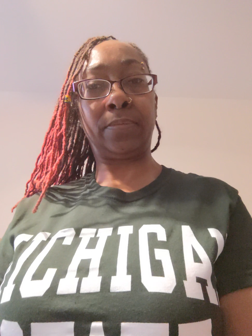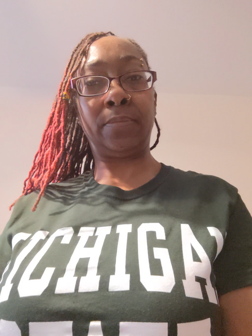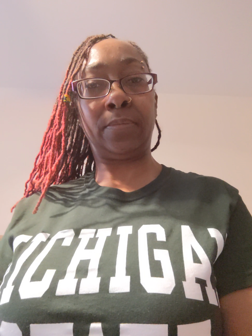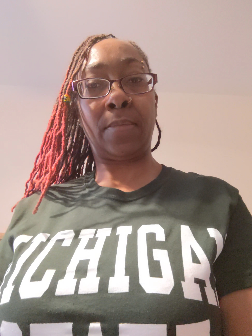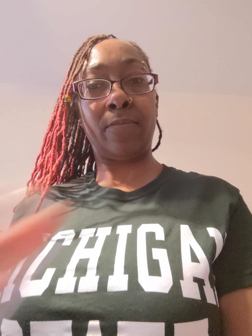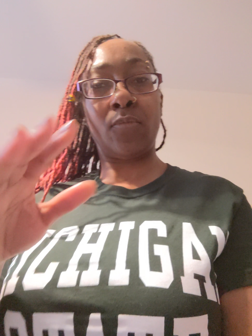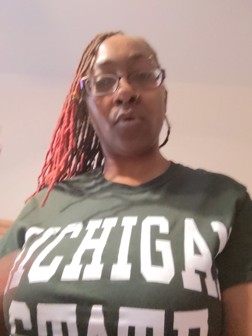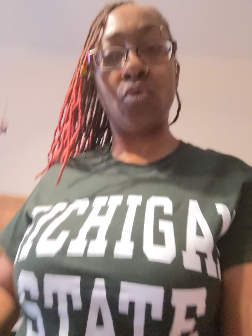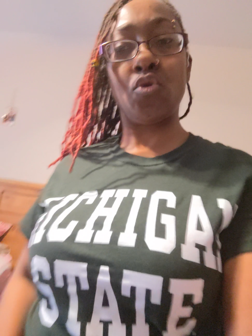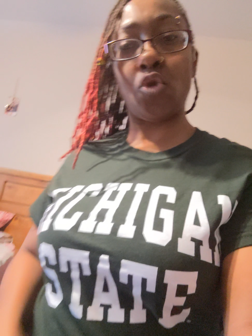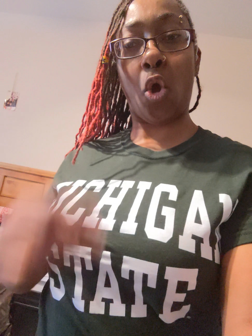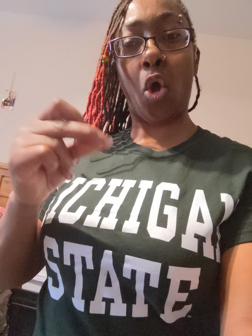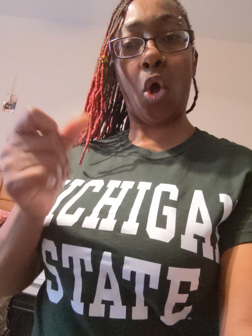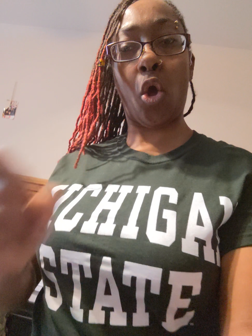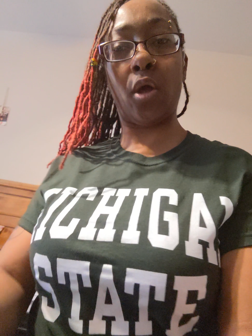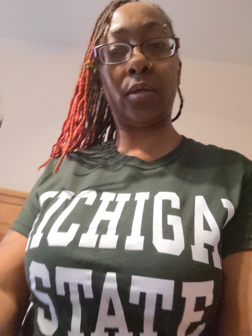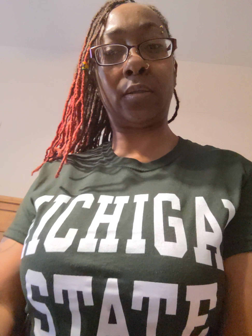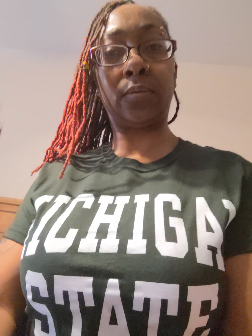dog